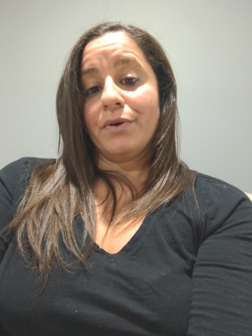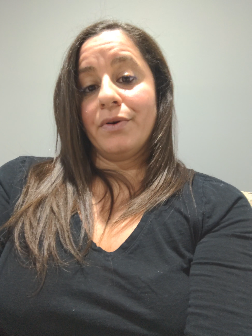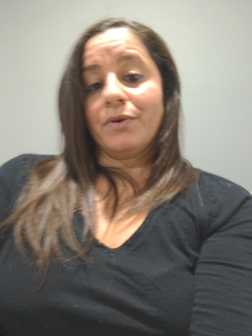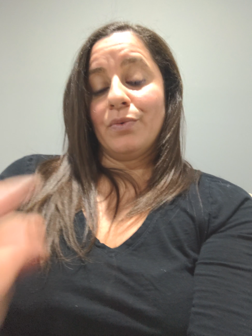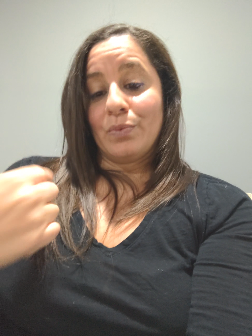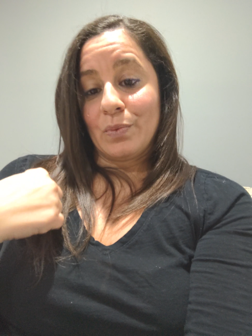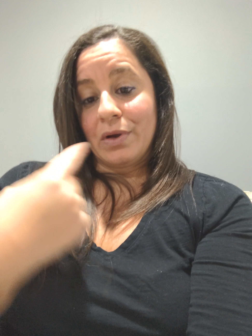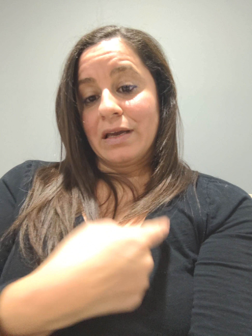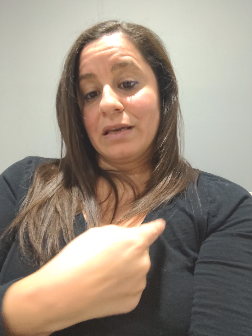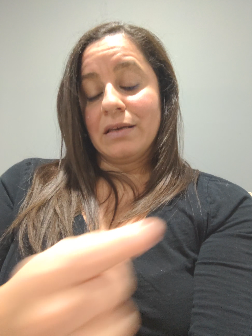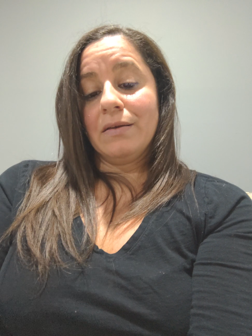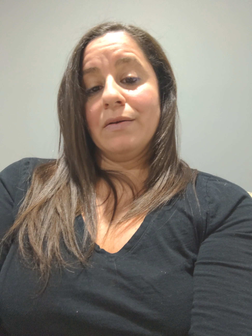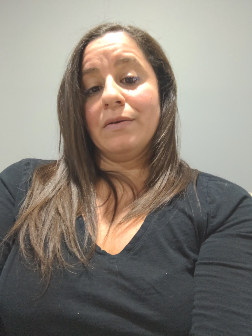we